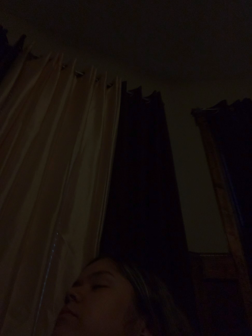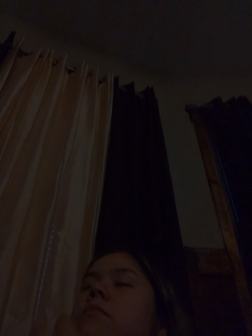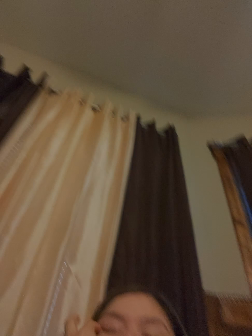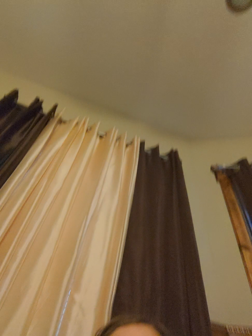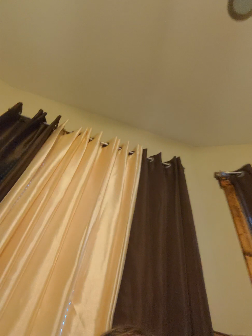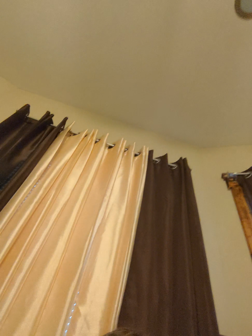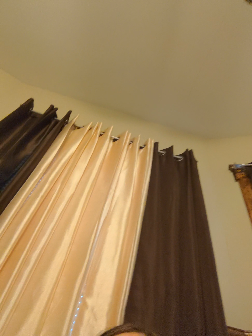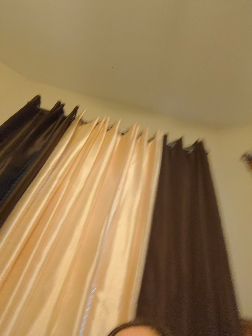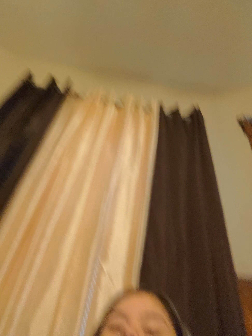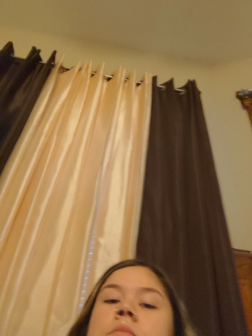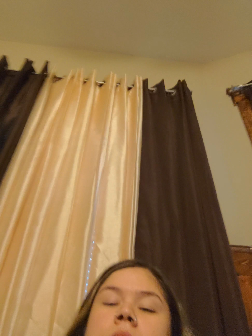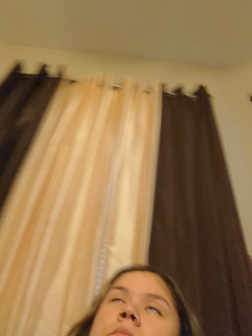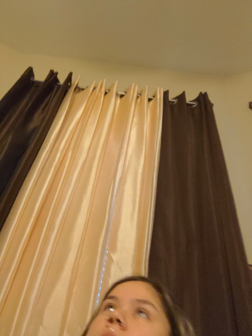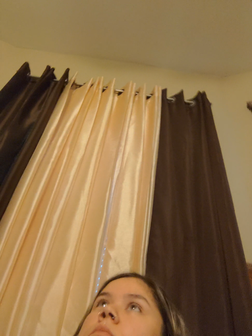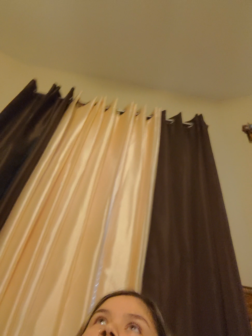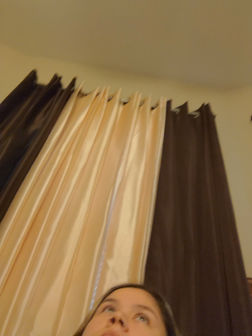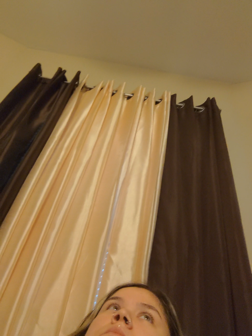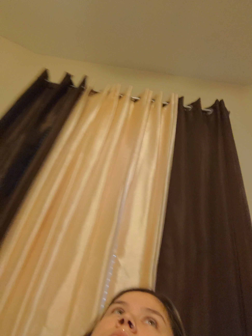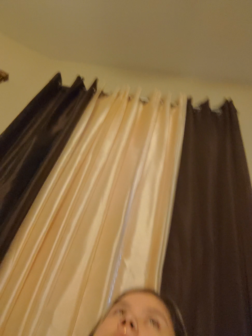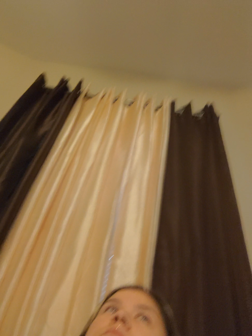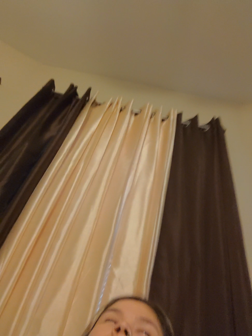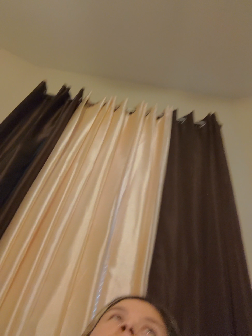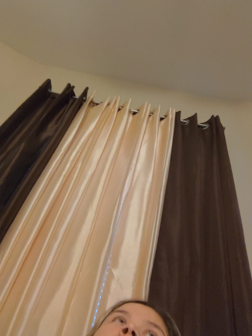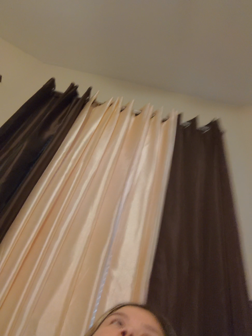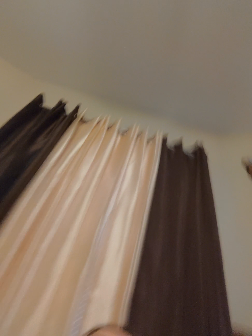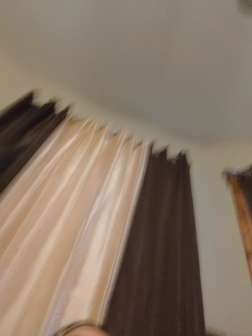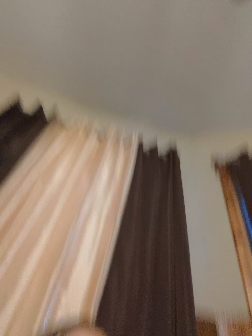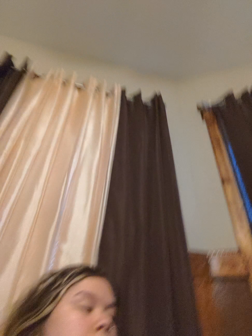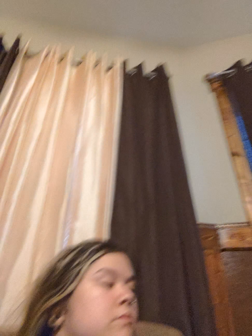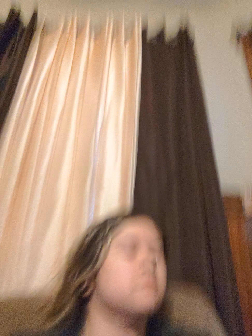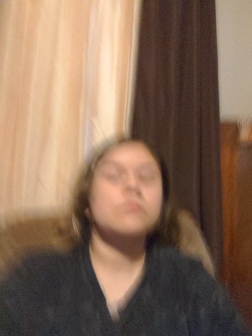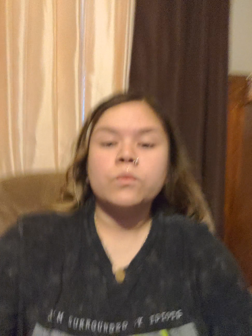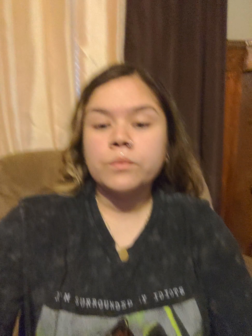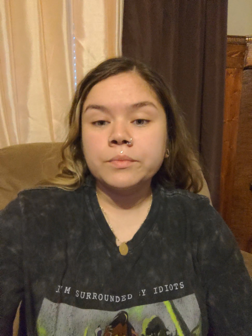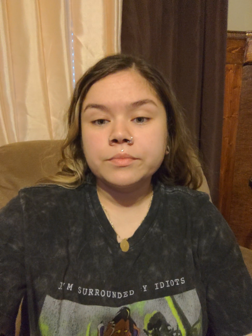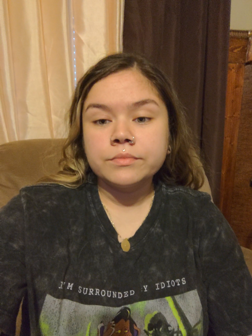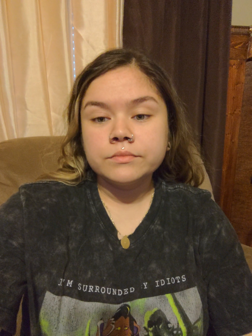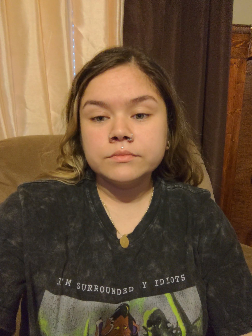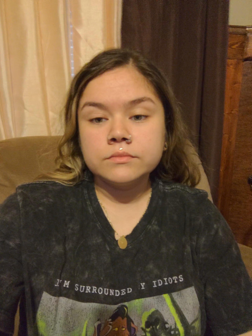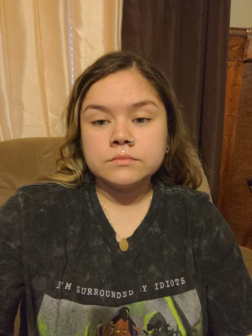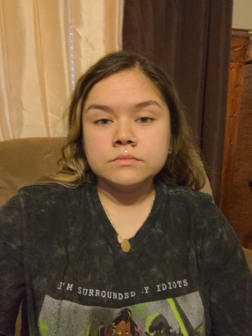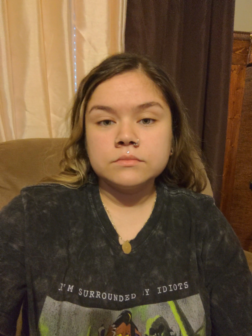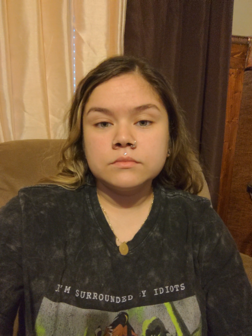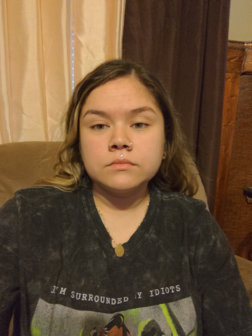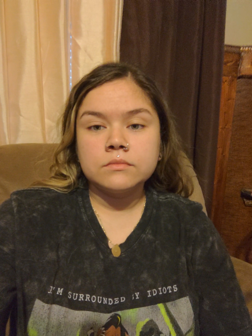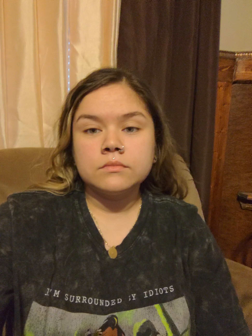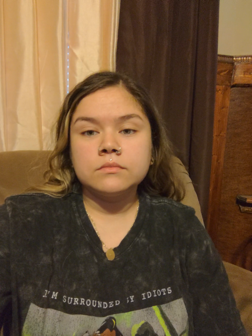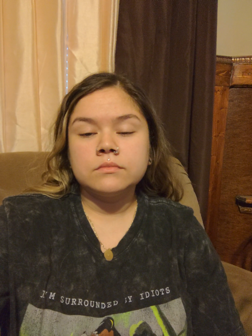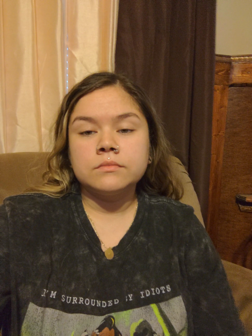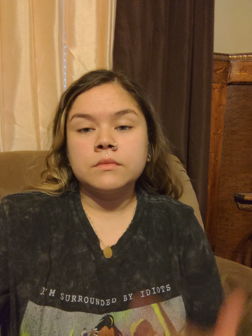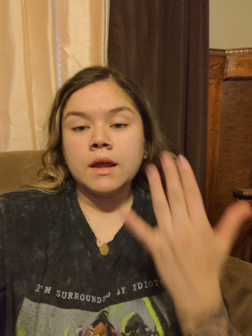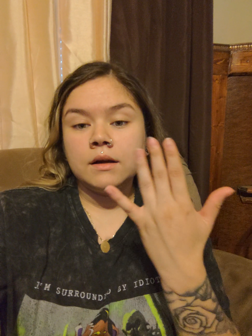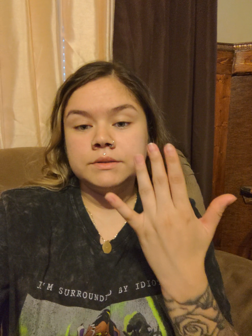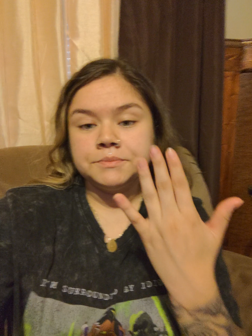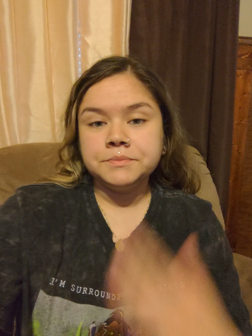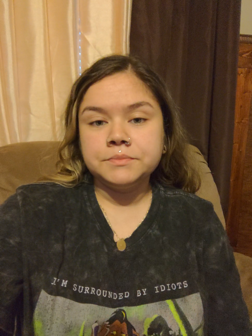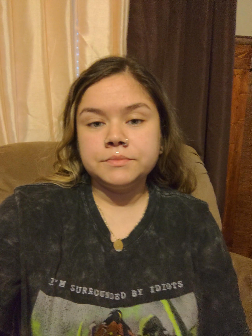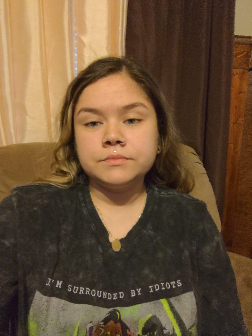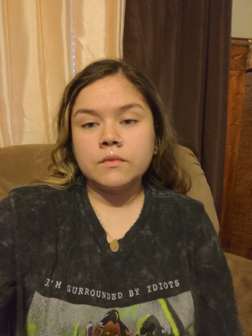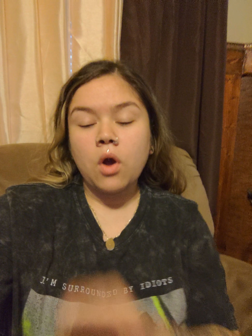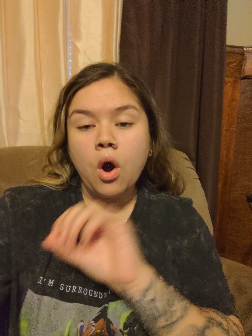hand